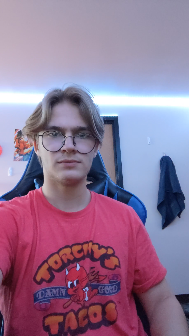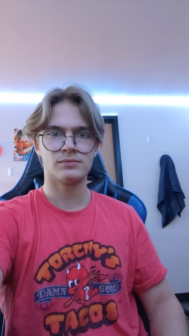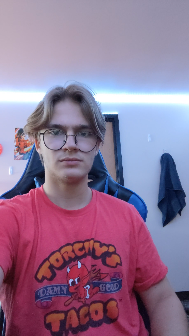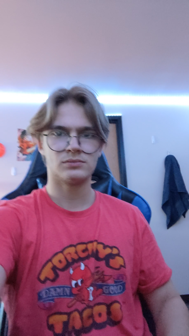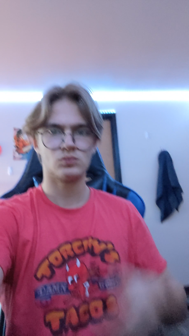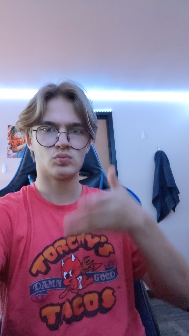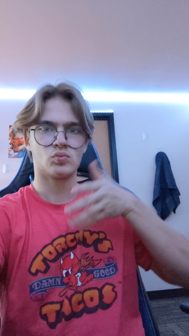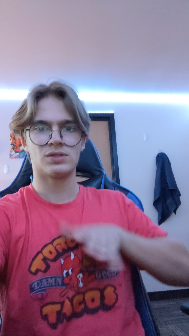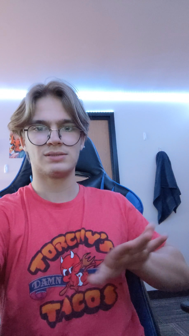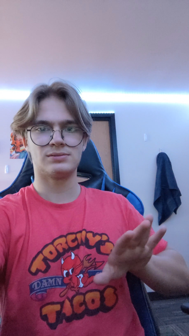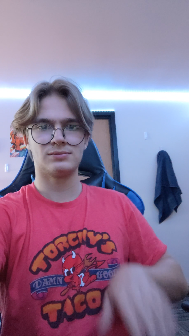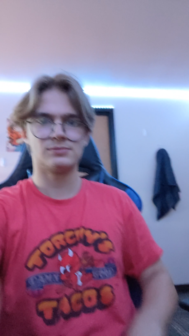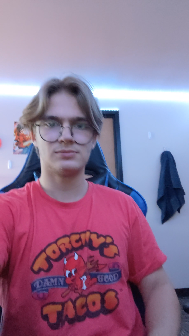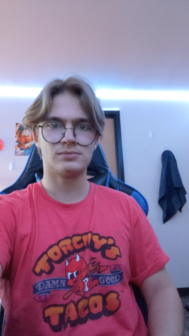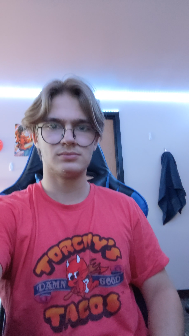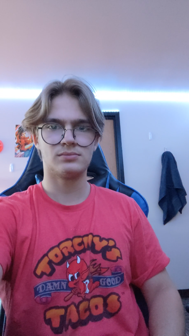dress